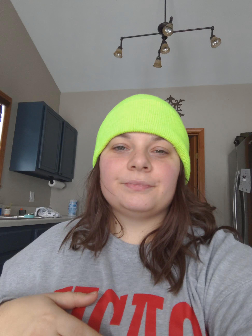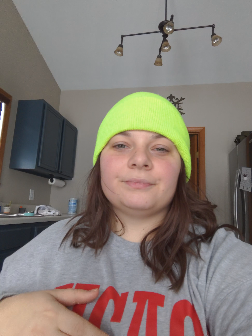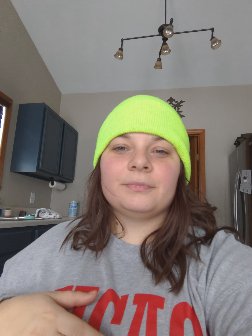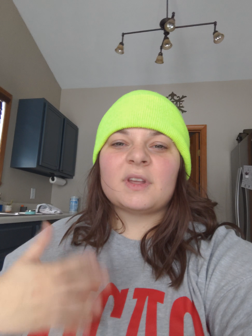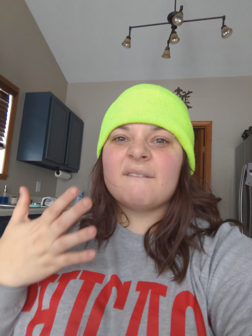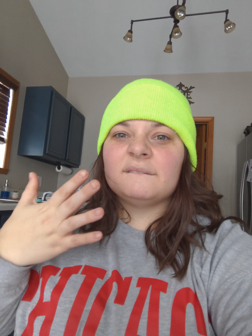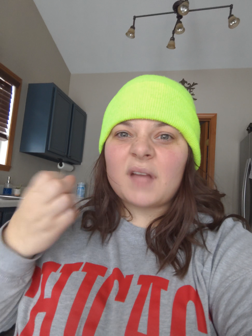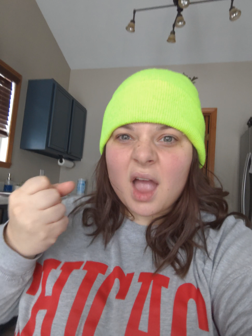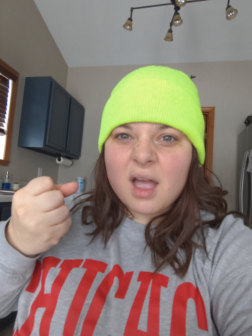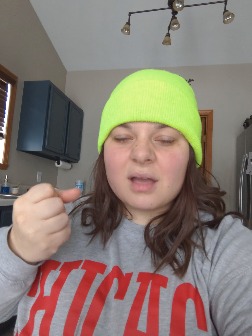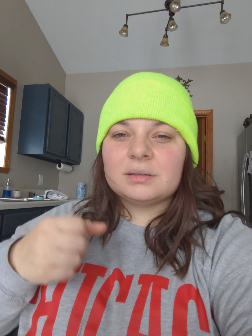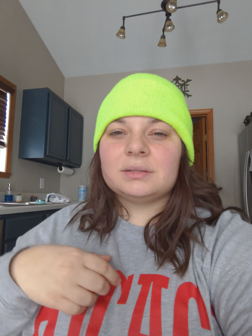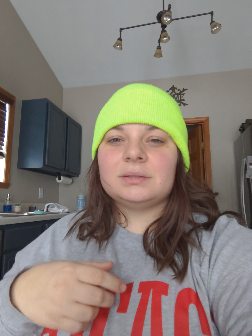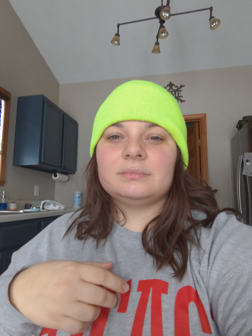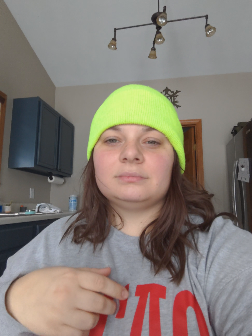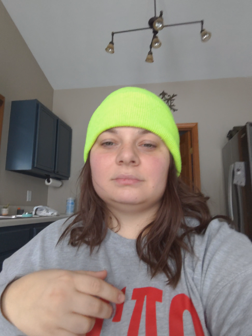fast